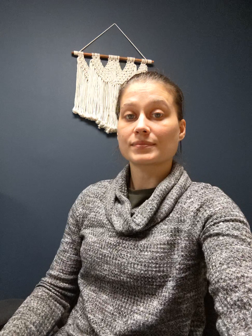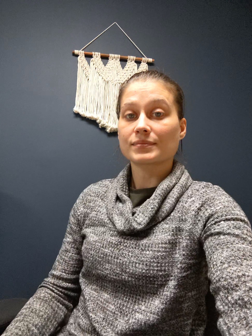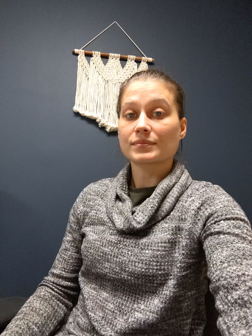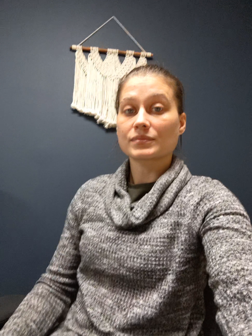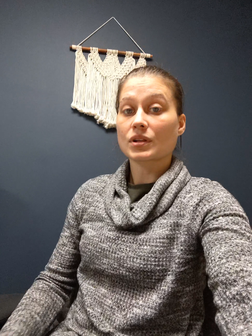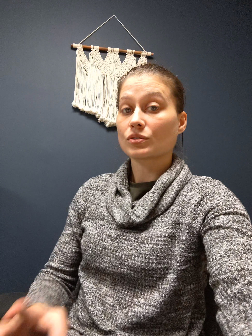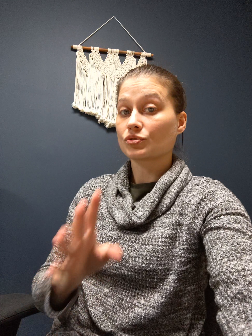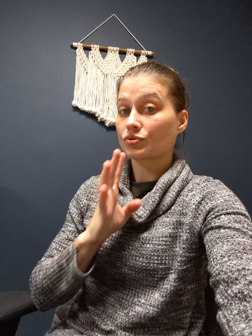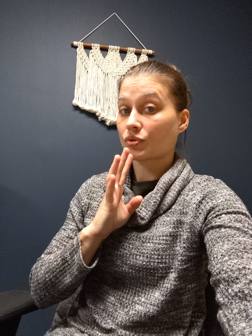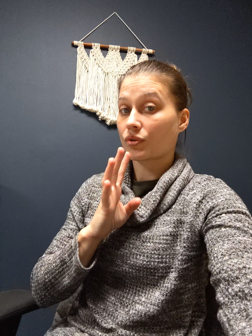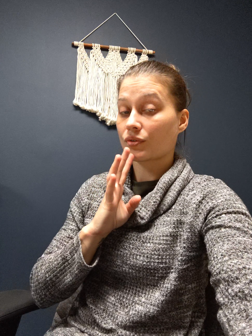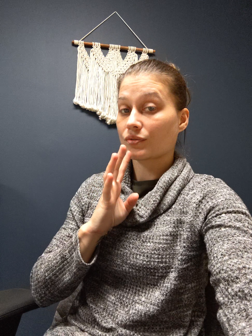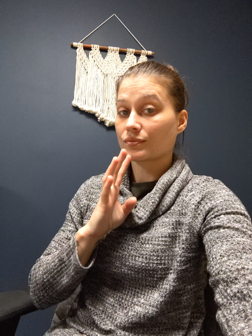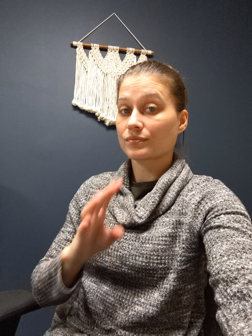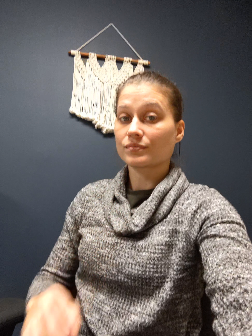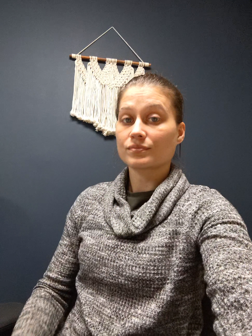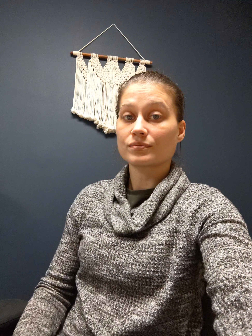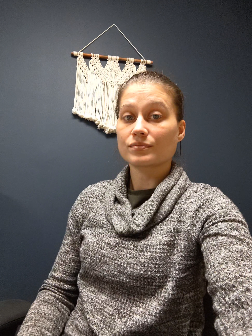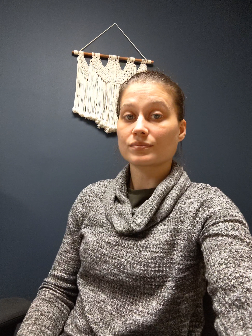talk